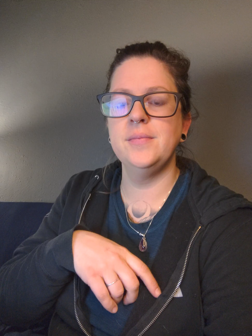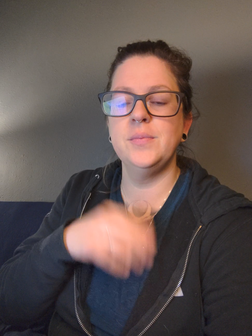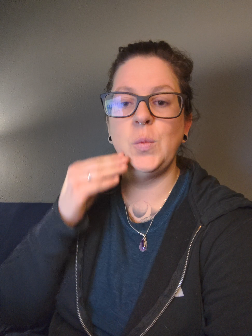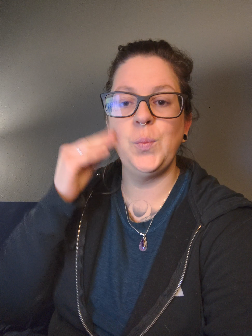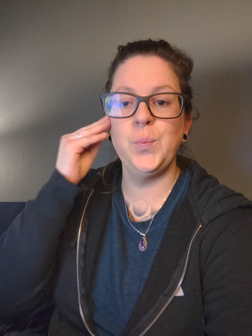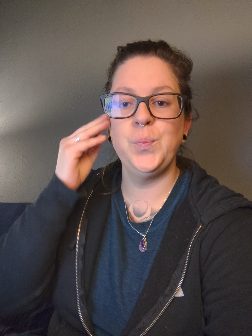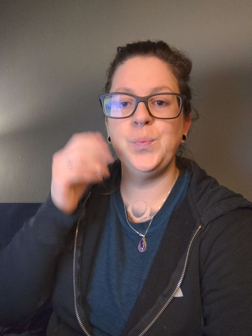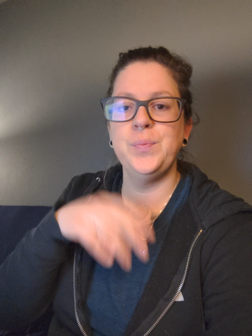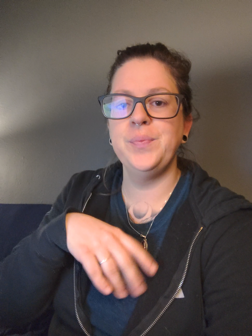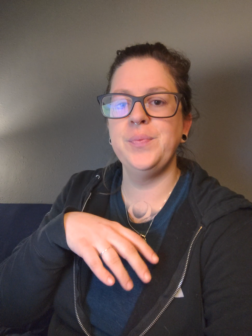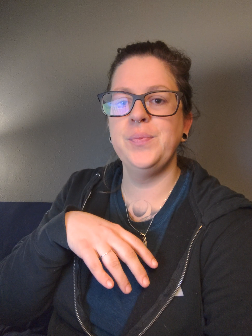home